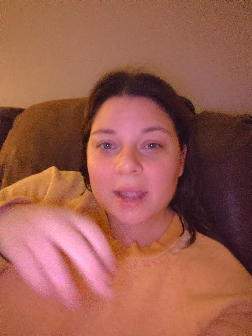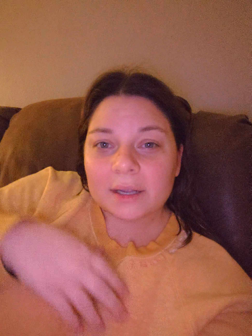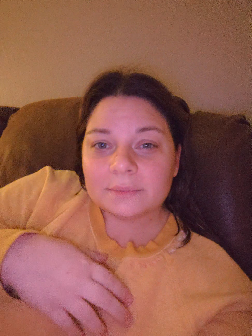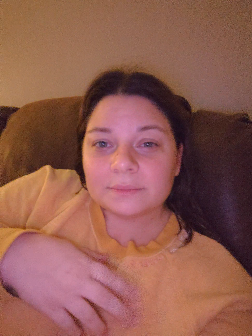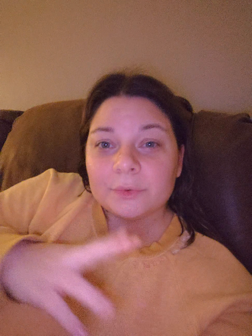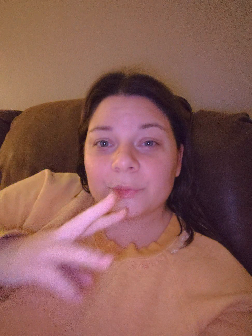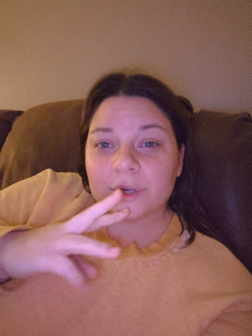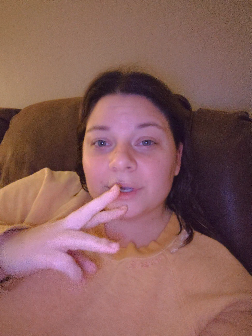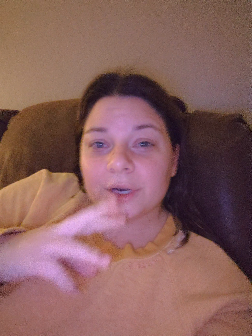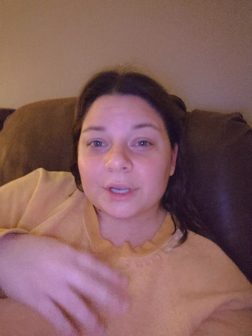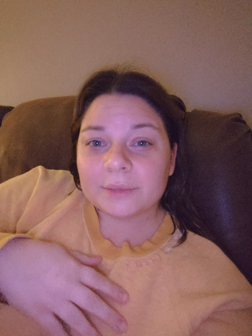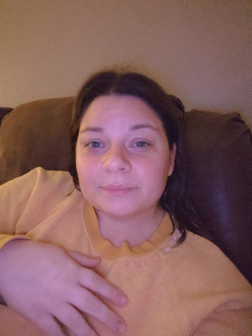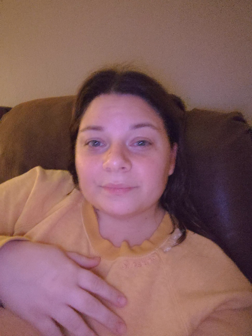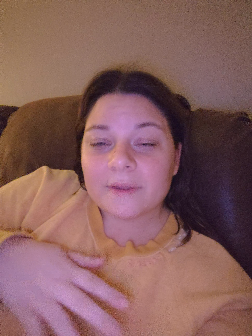water